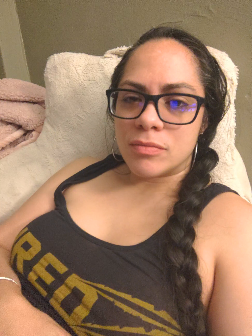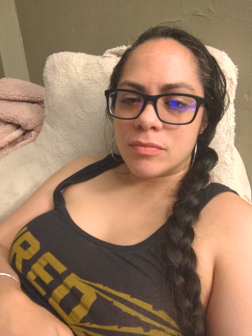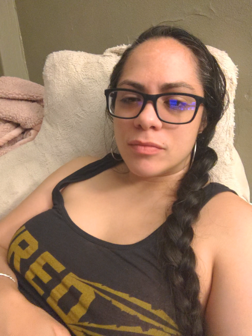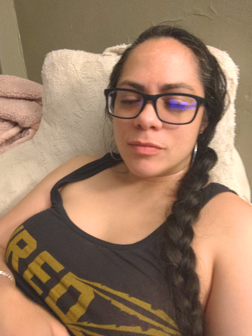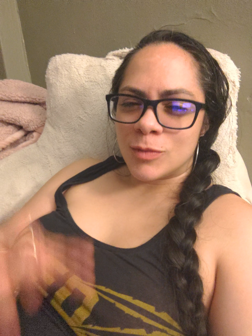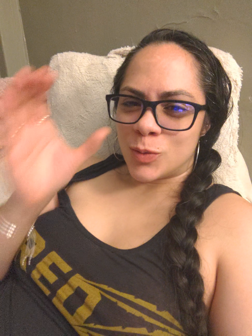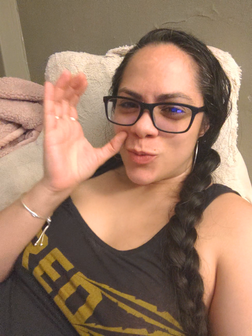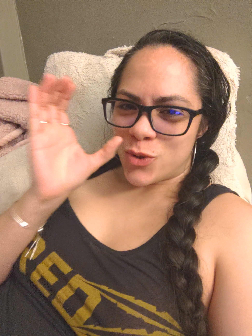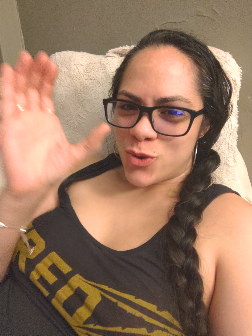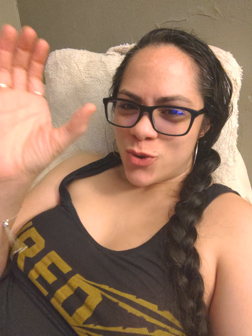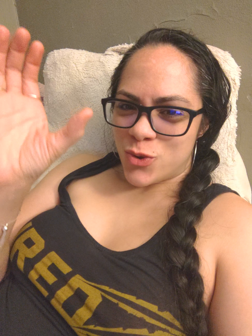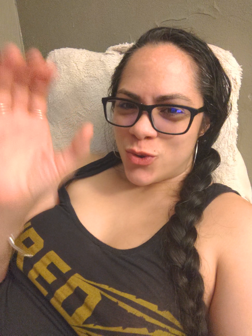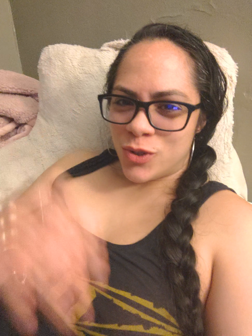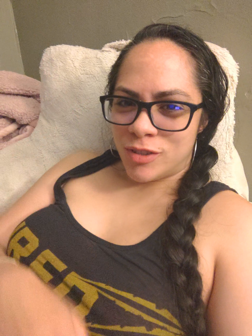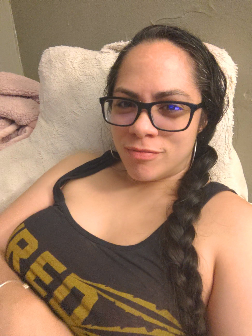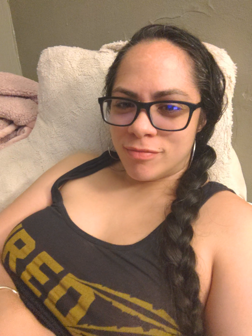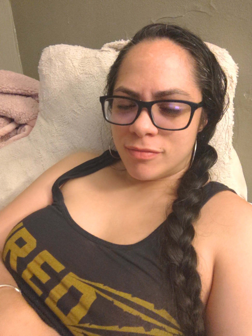moon